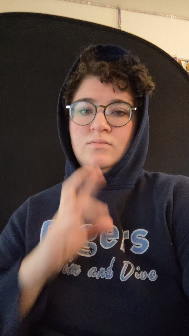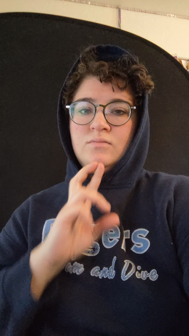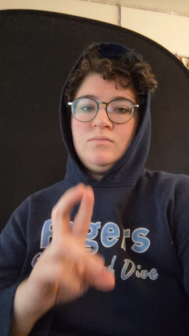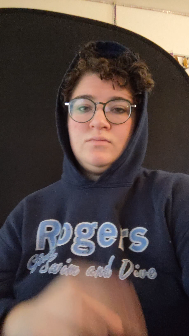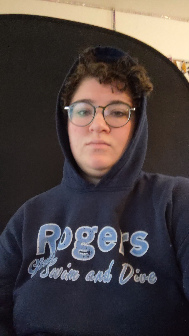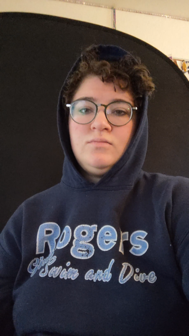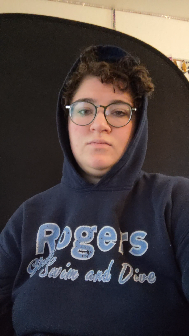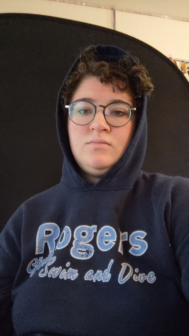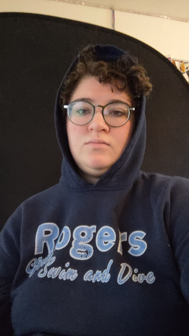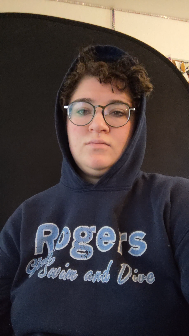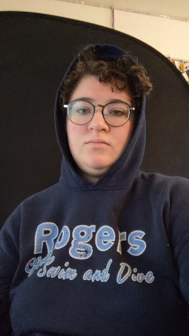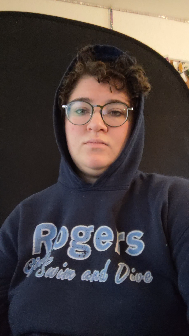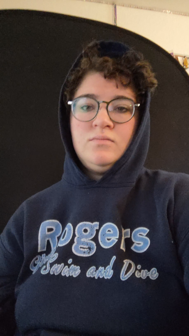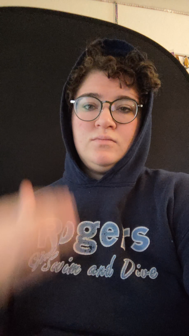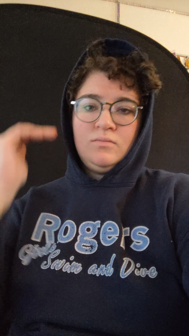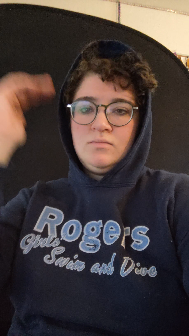big